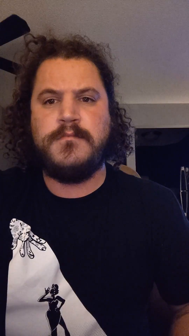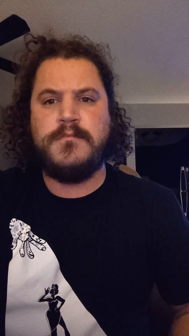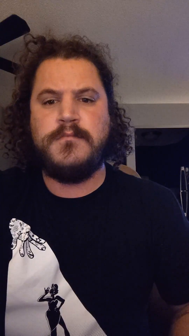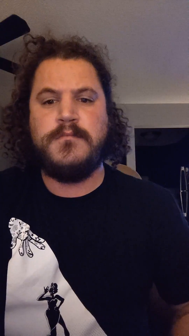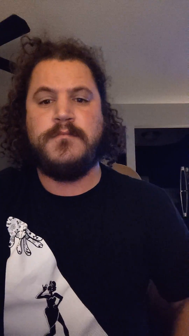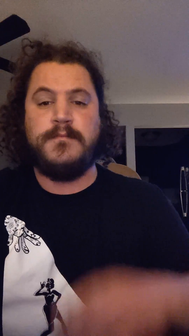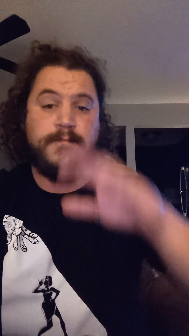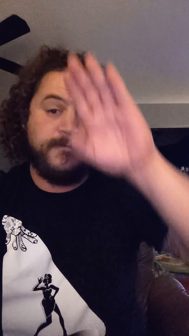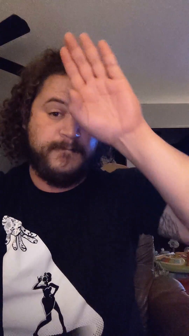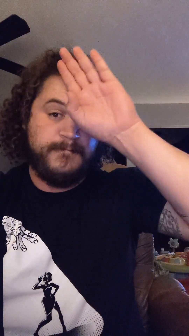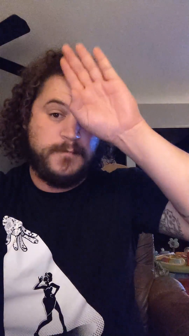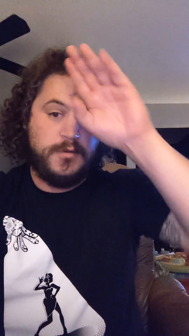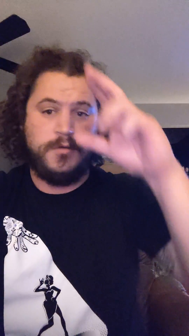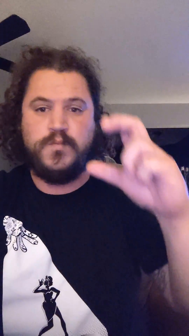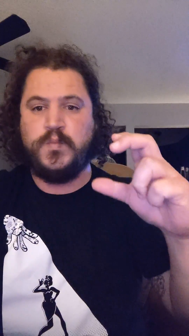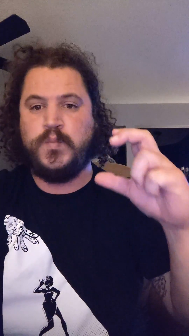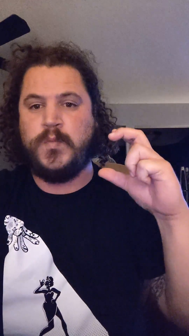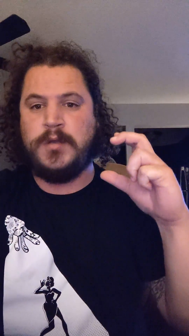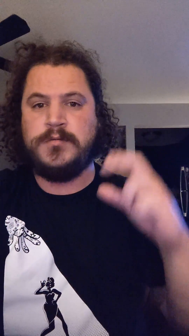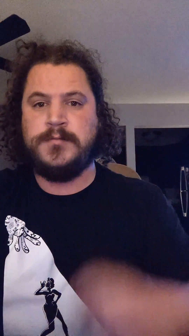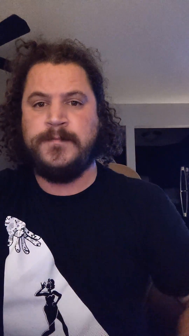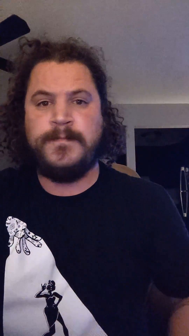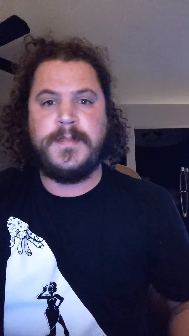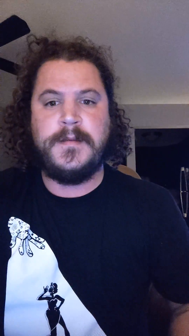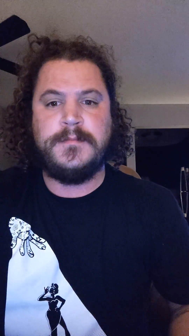fire truck